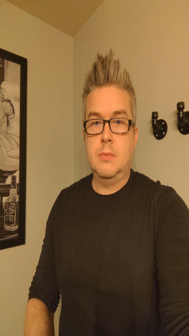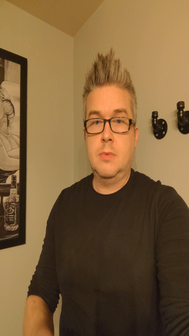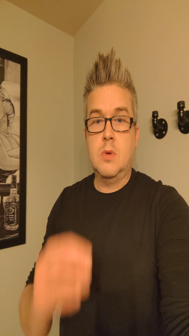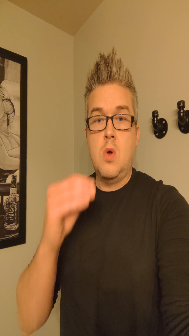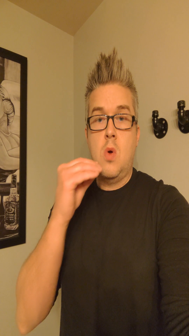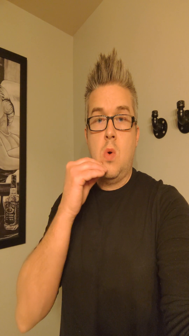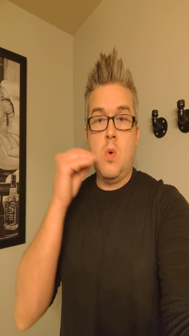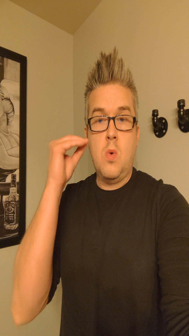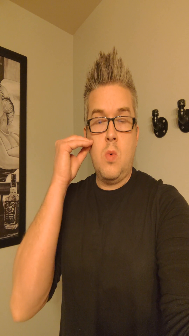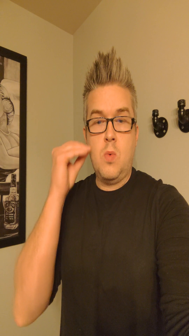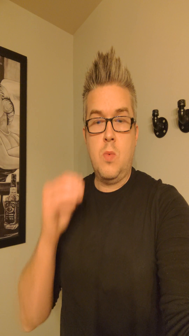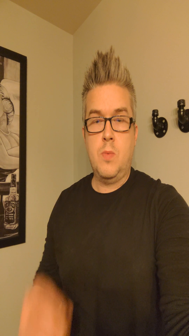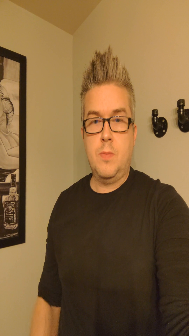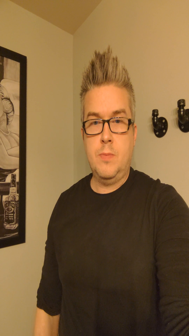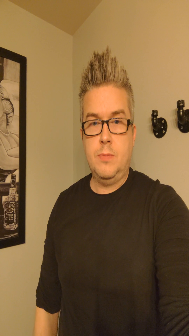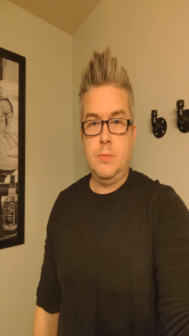home